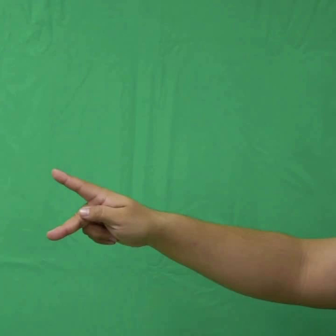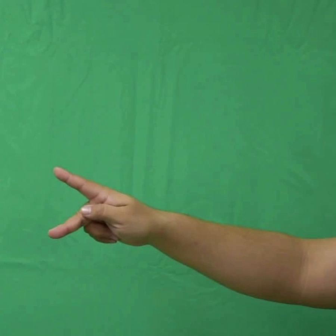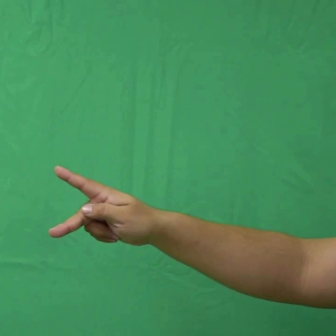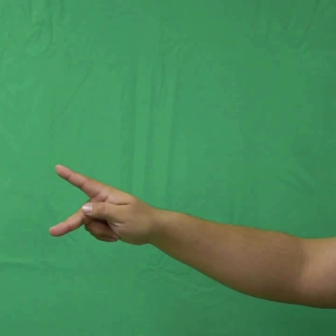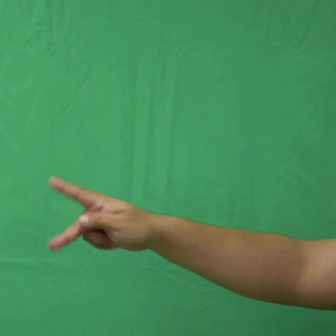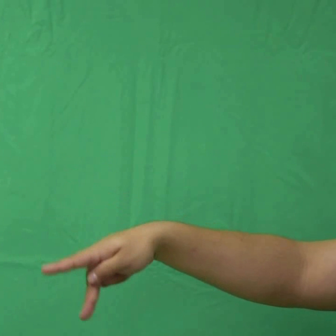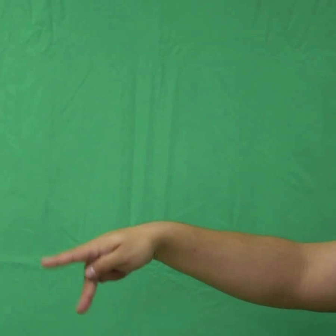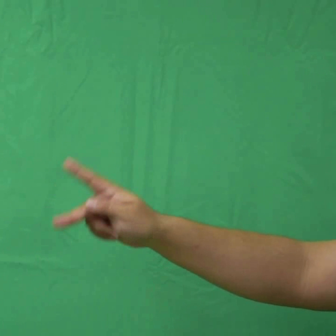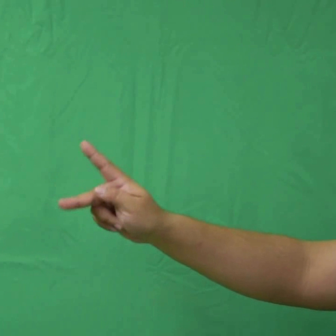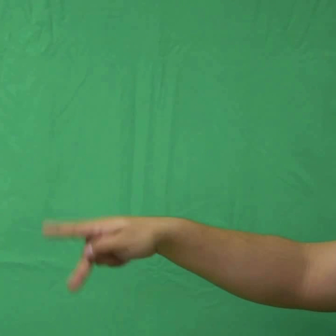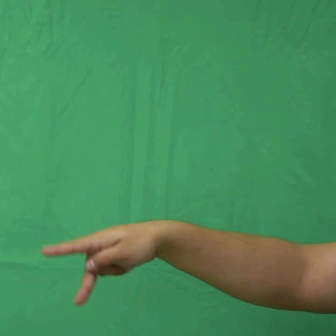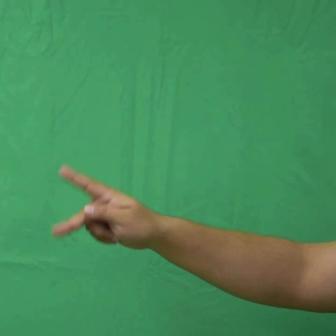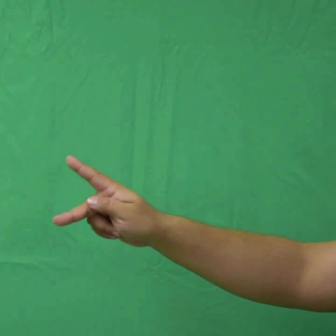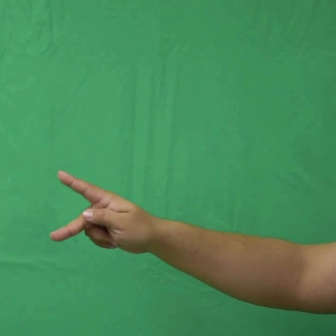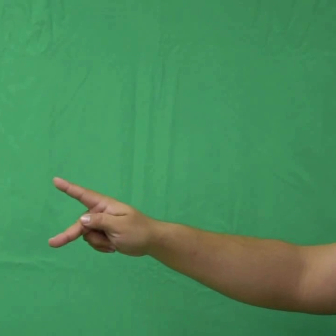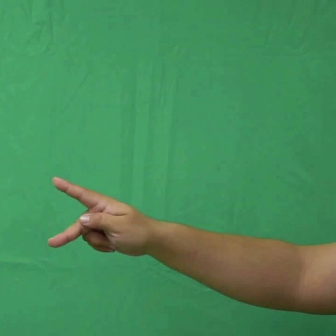K